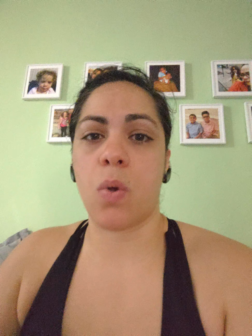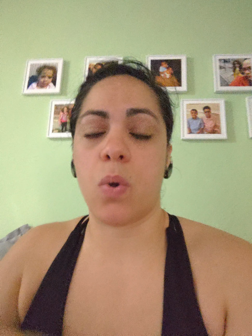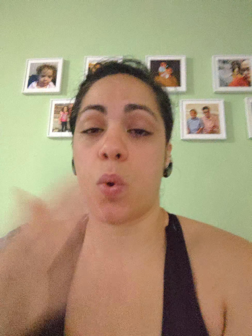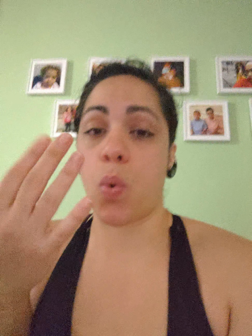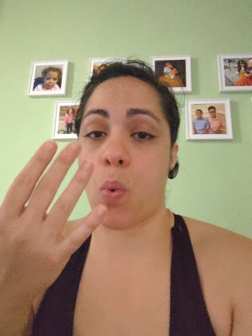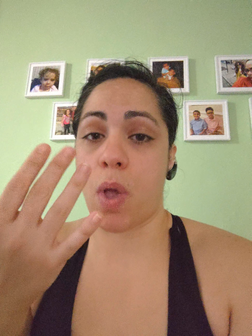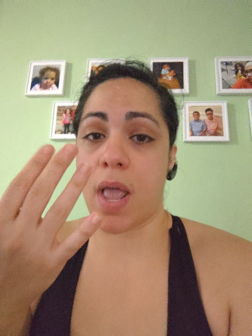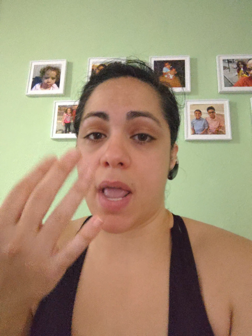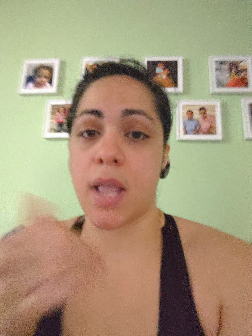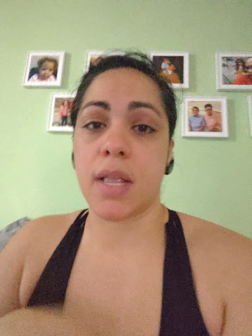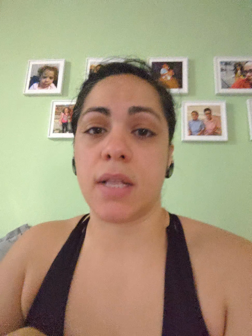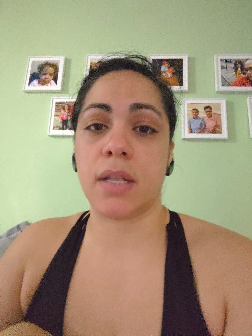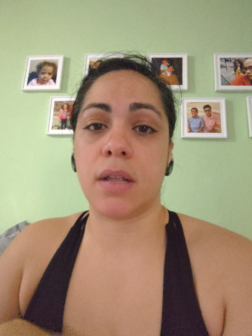wait